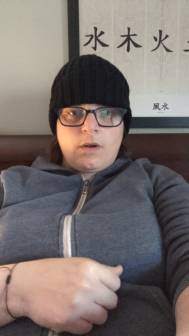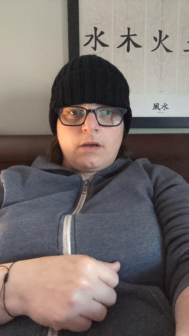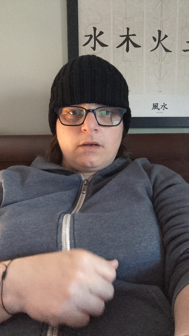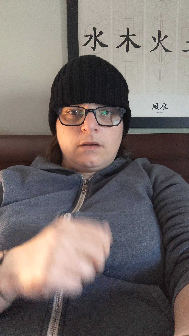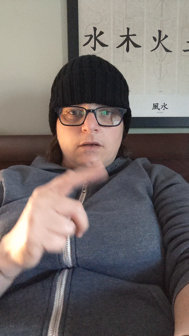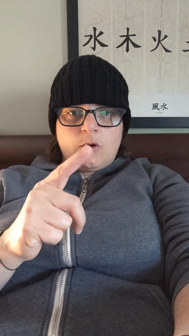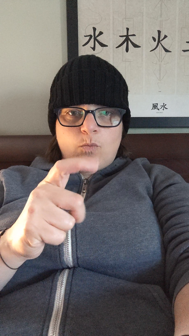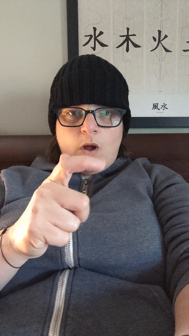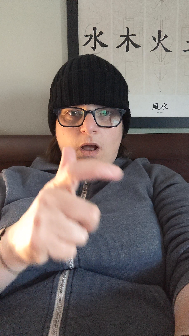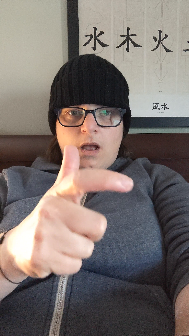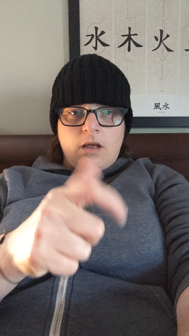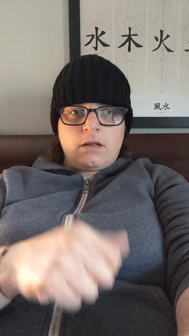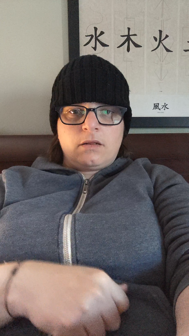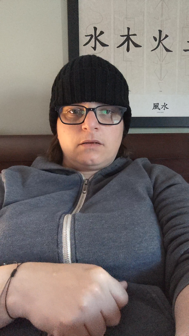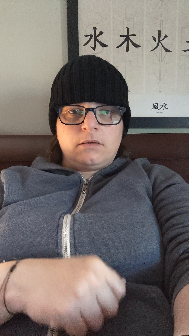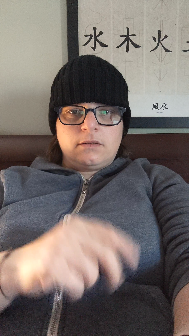run